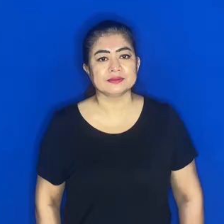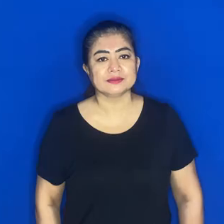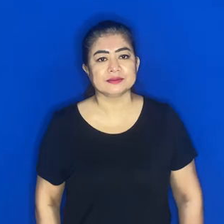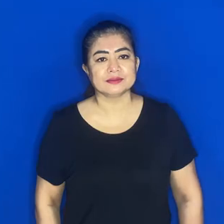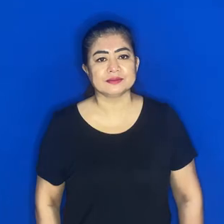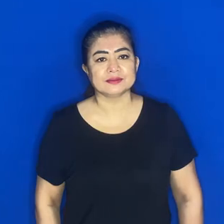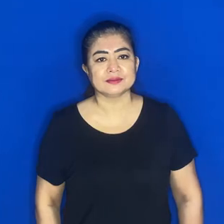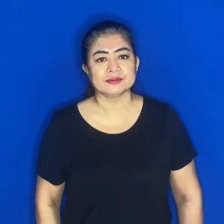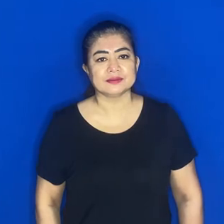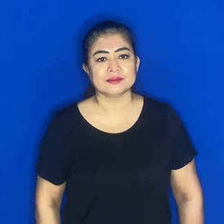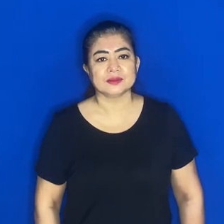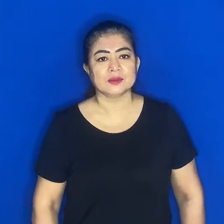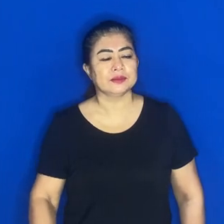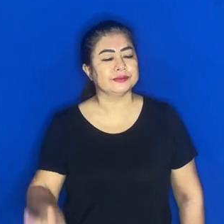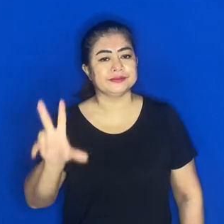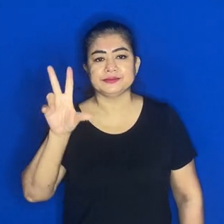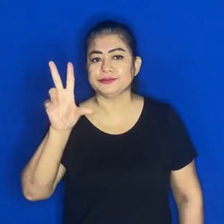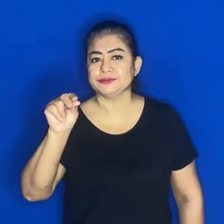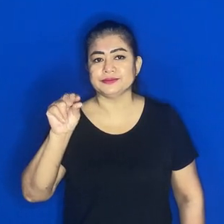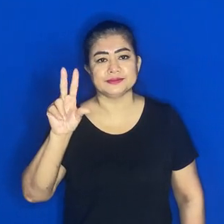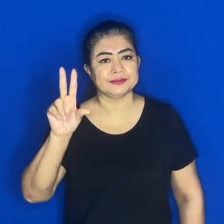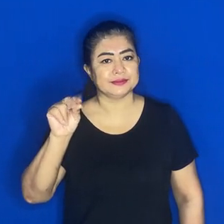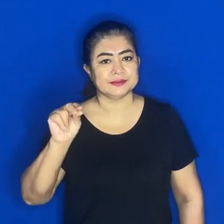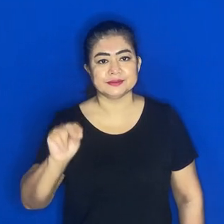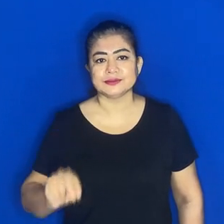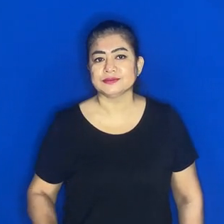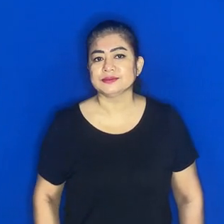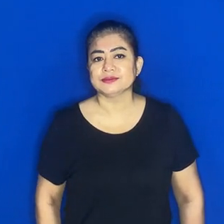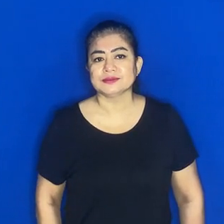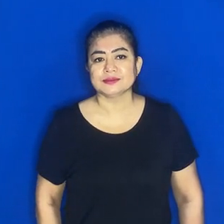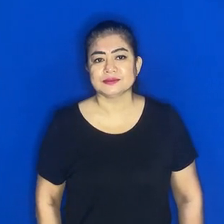no